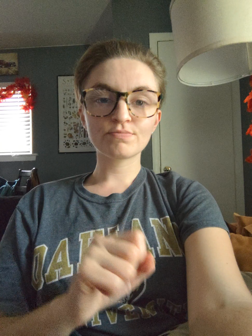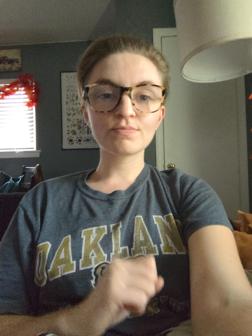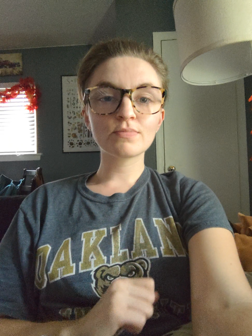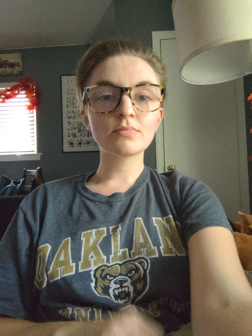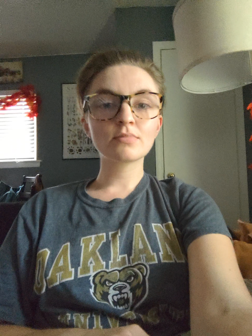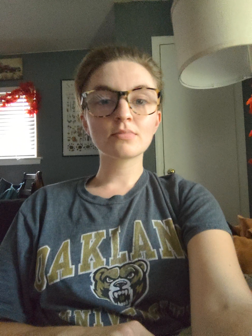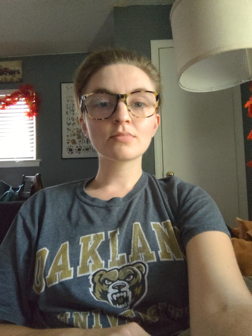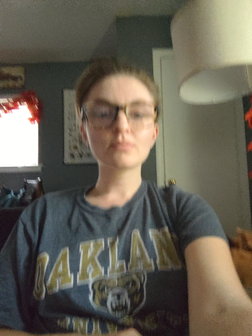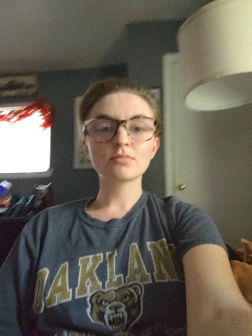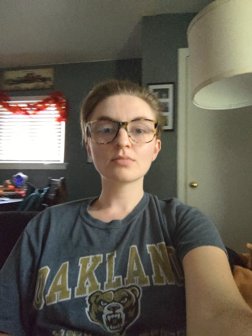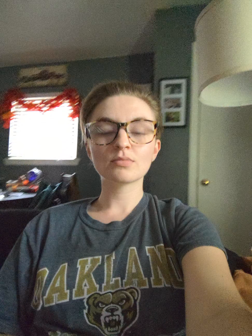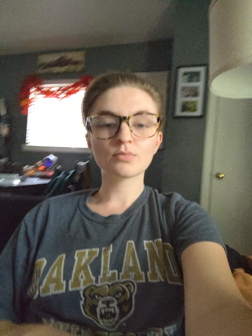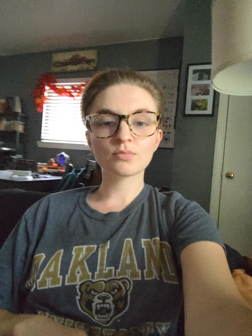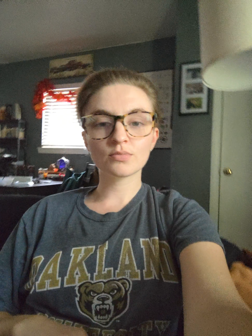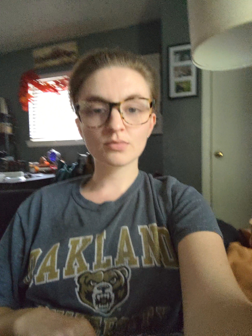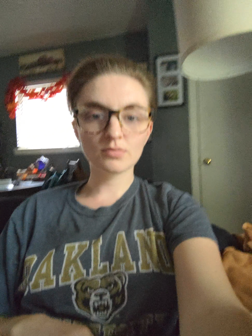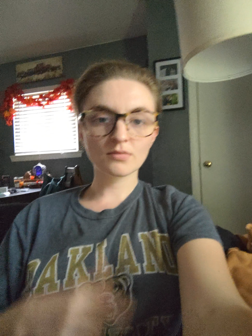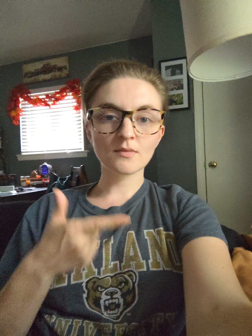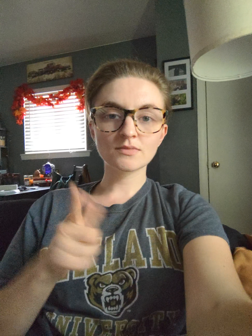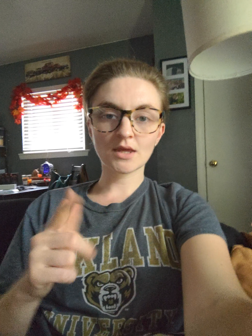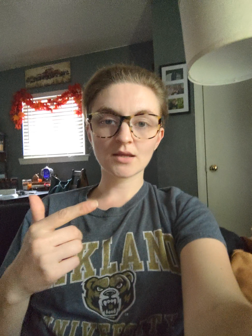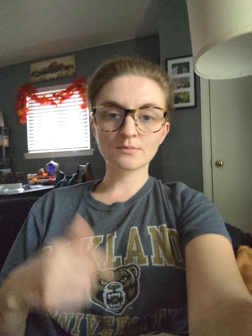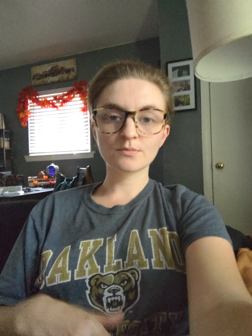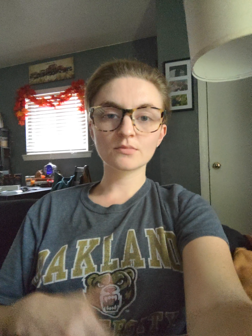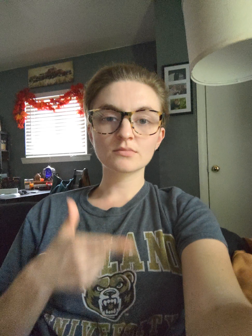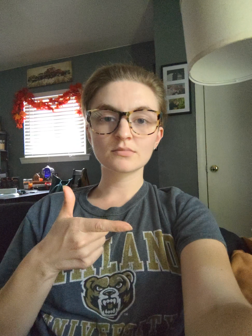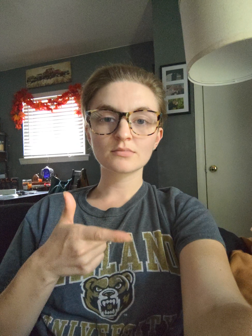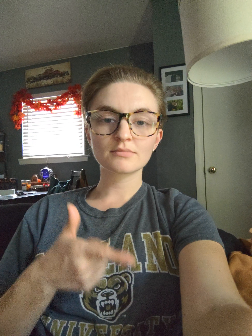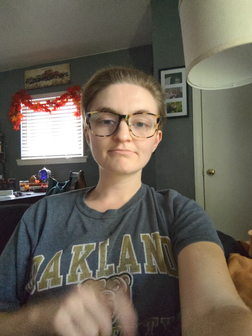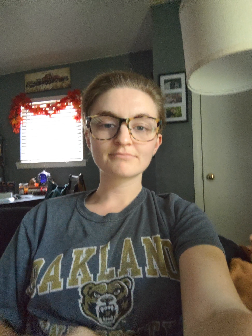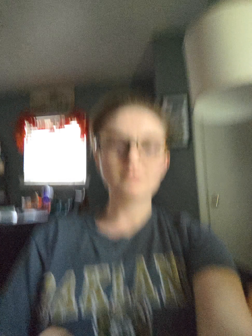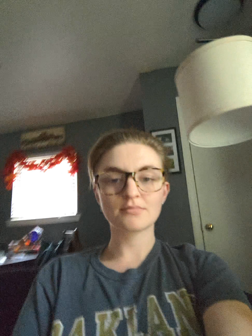let me